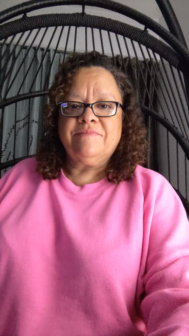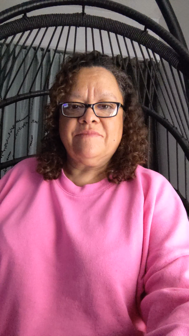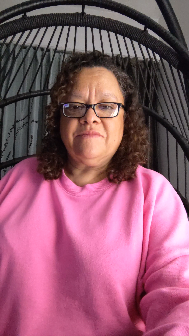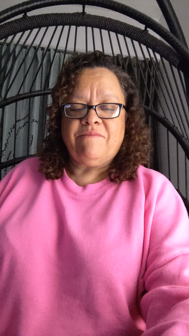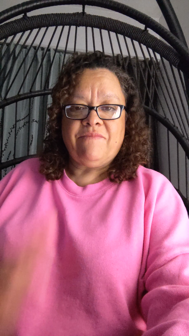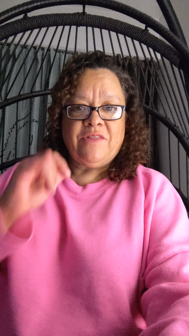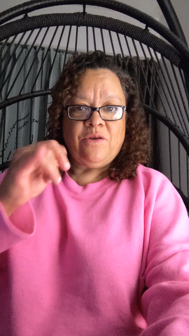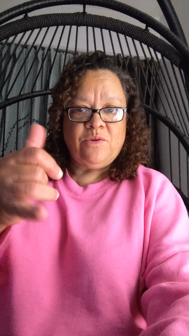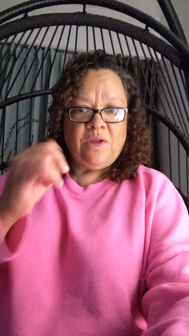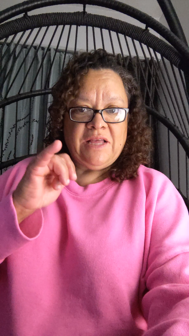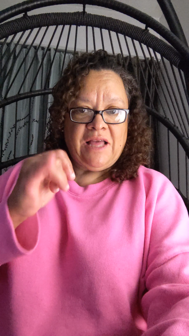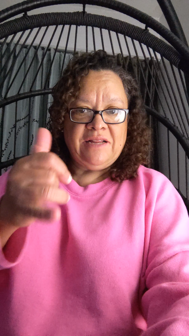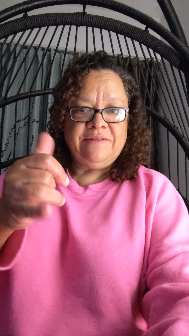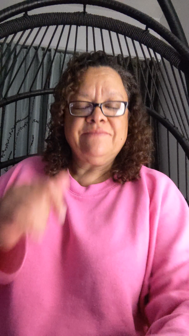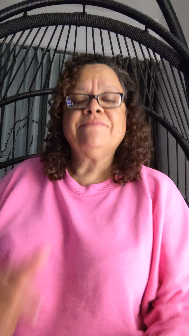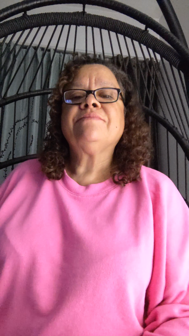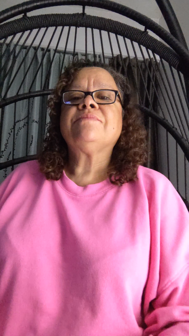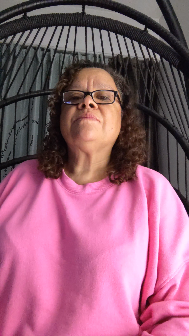rocking chair